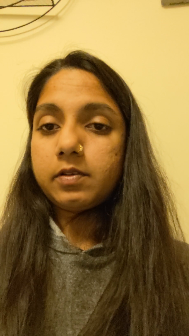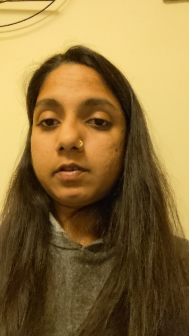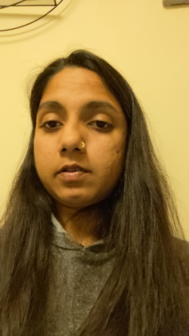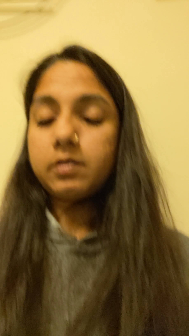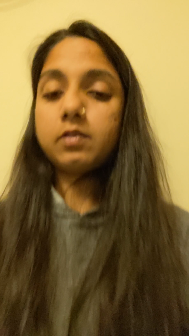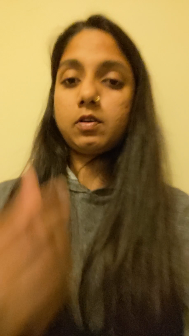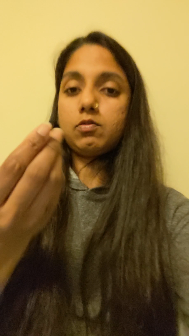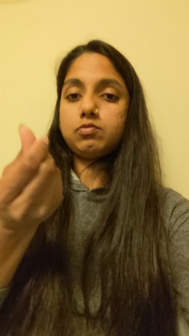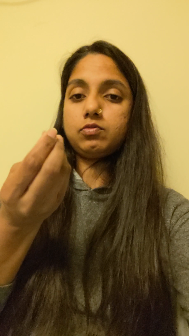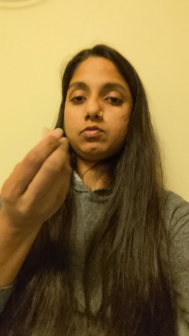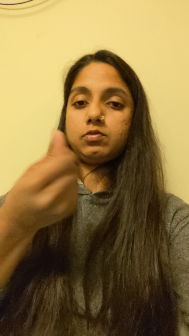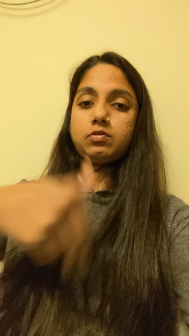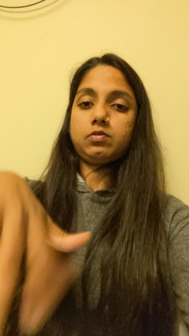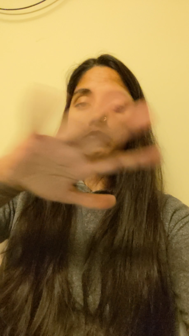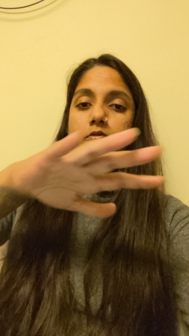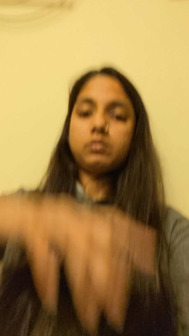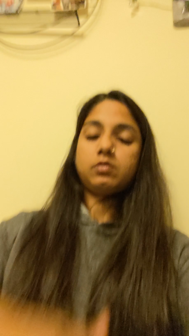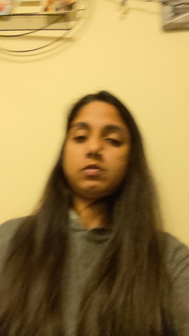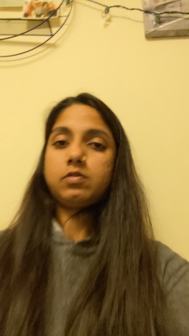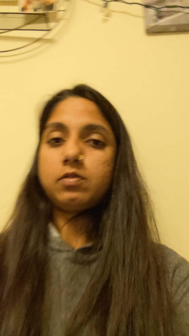garden